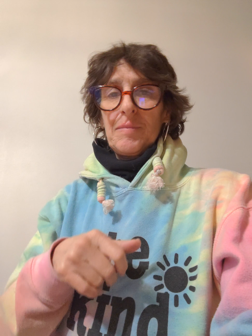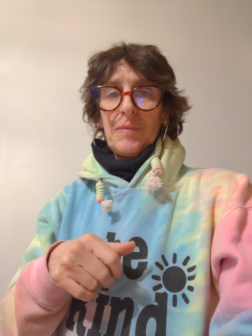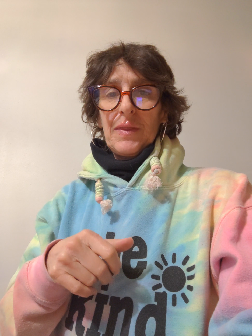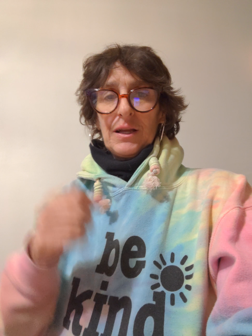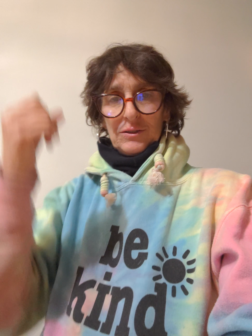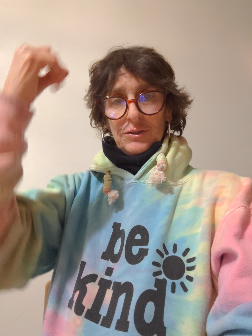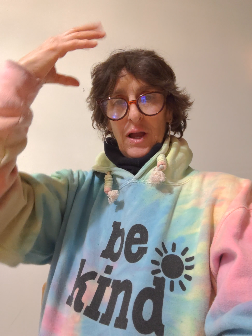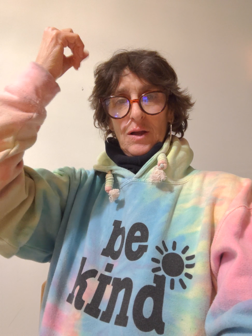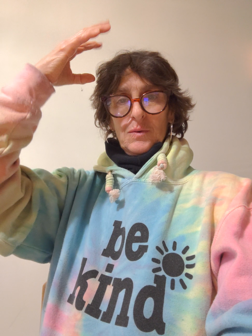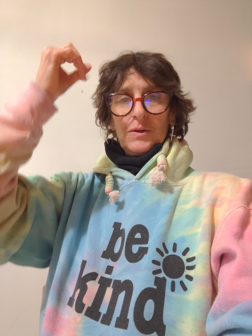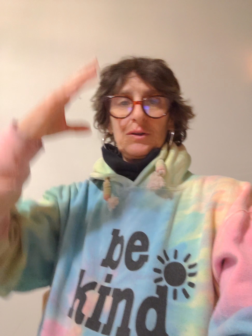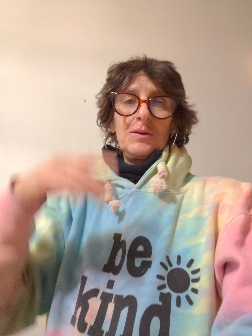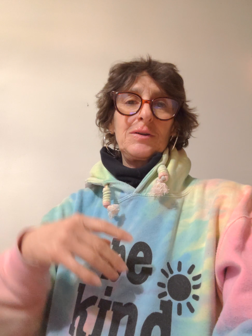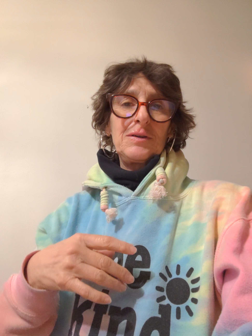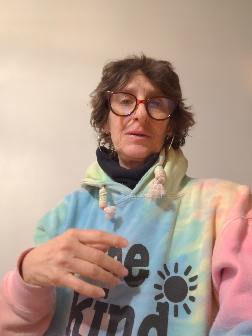shower